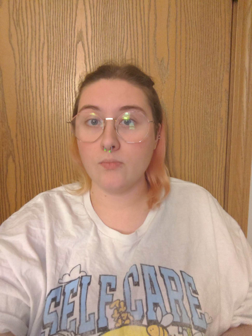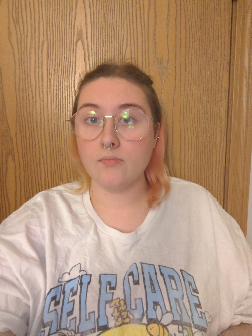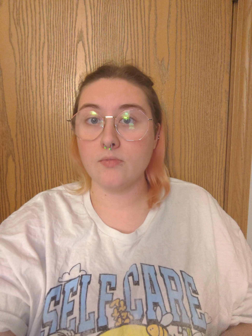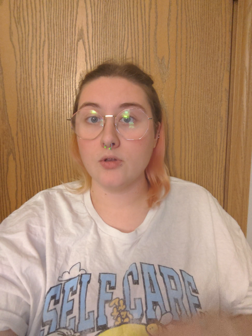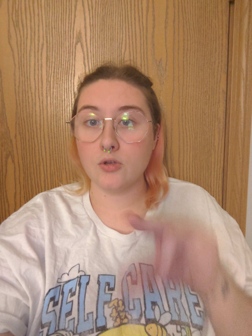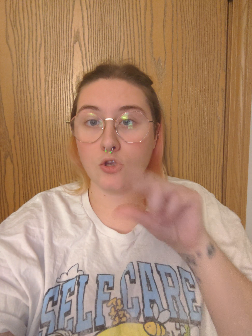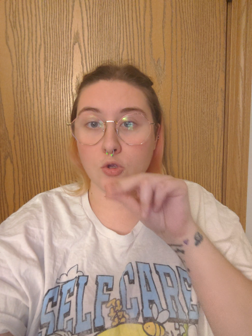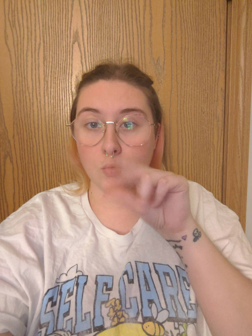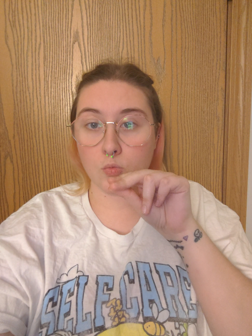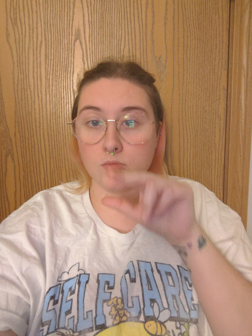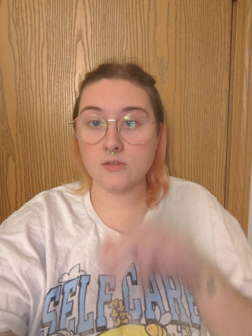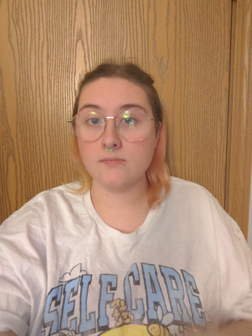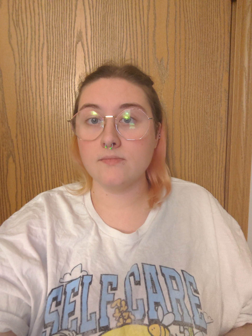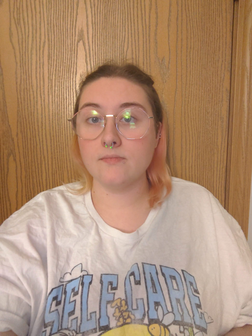goose